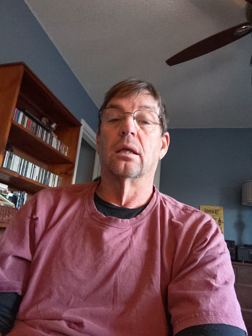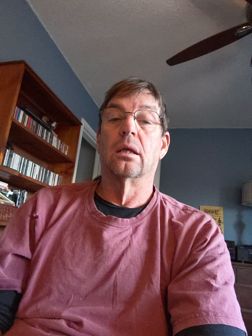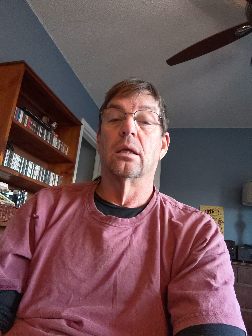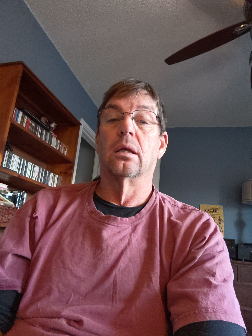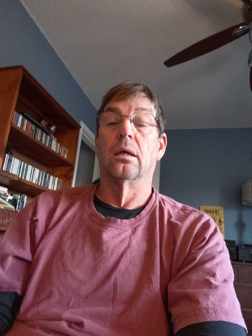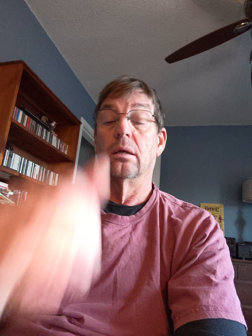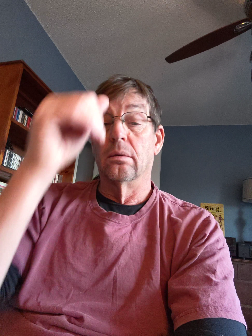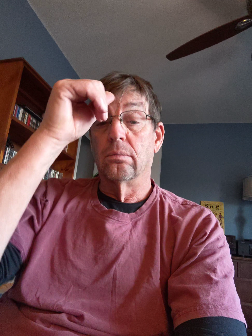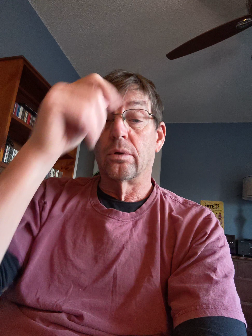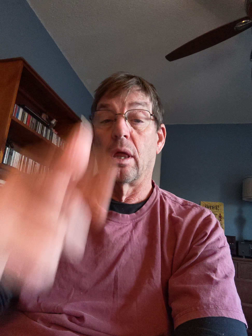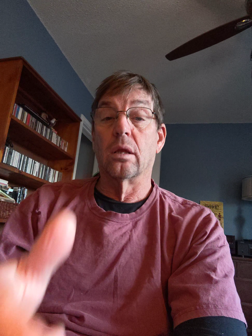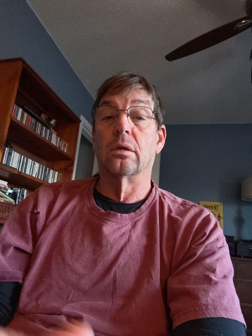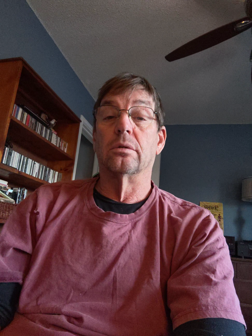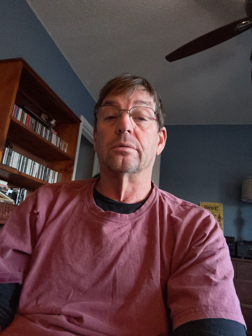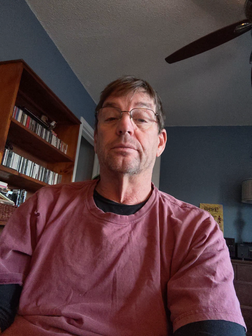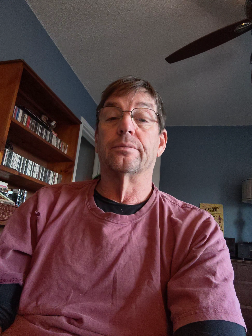brother